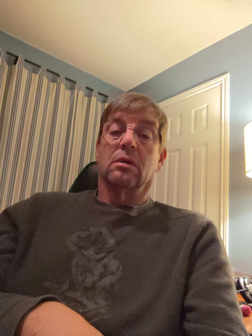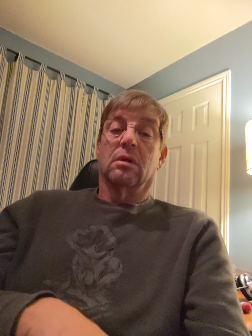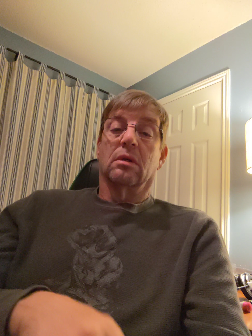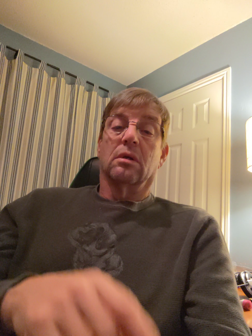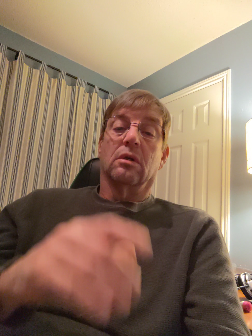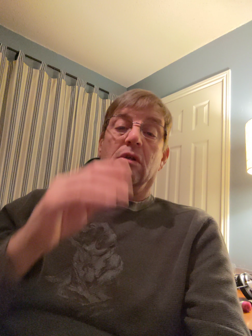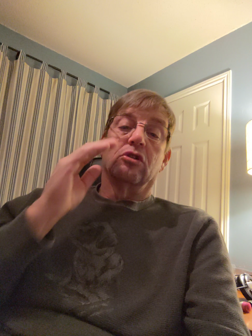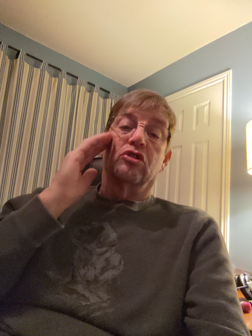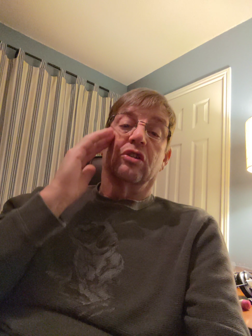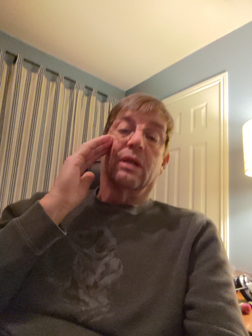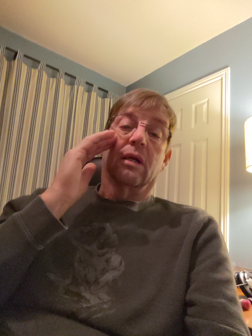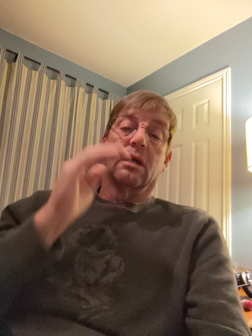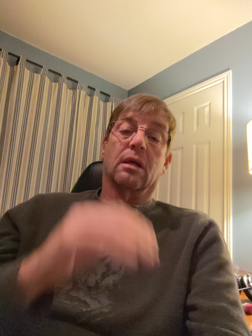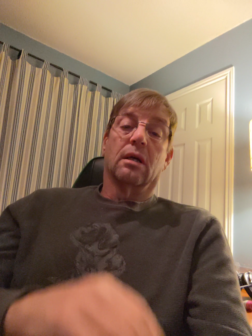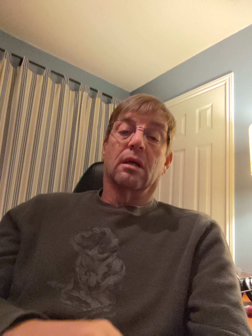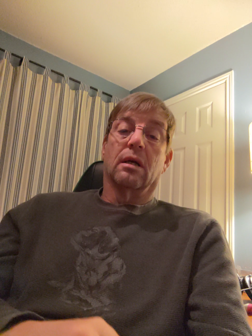cheek